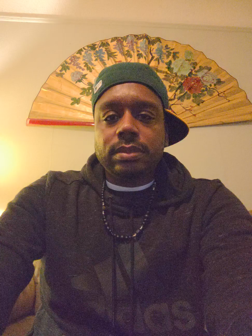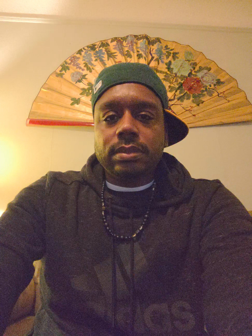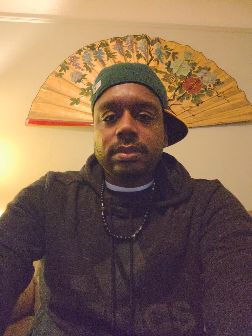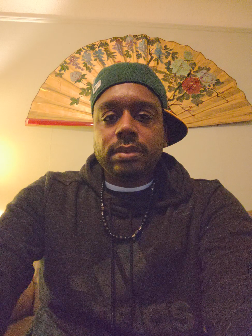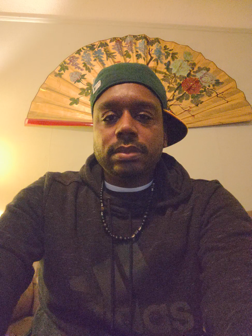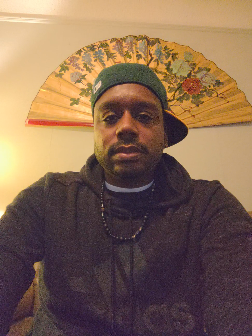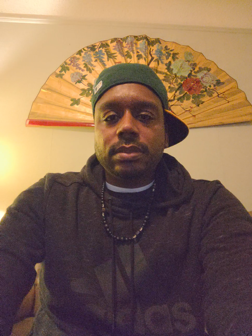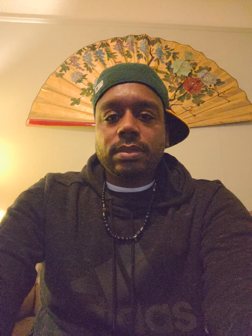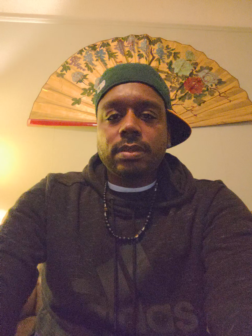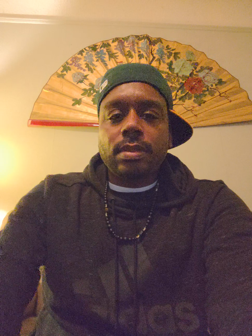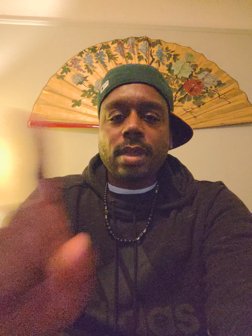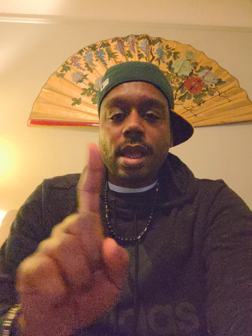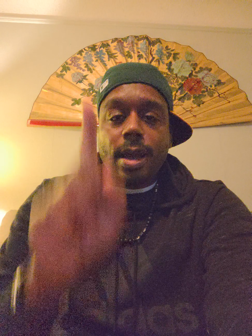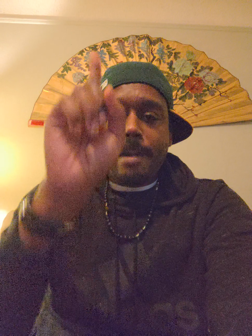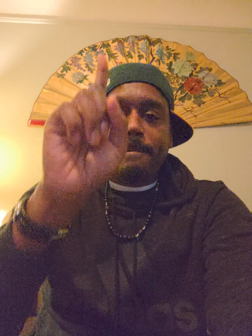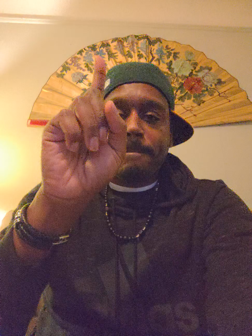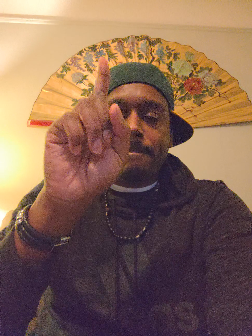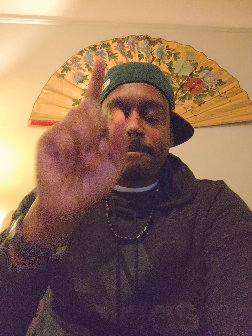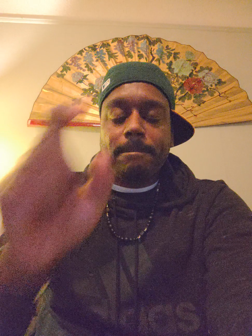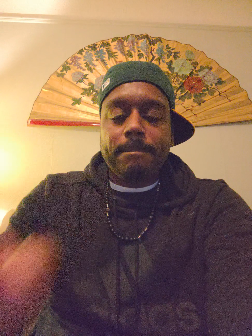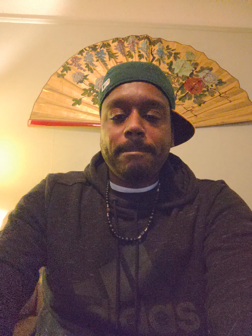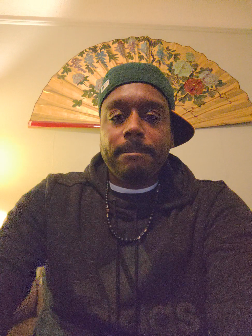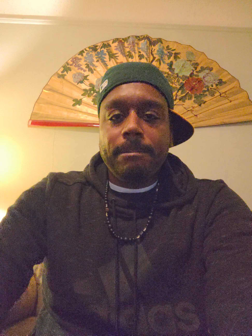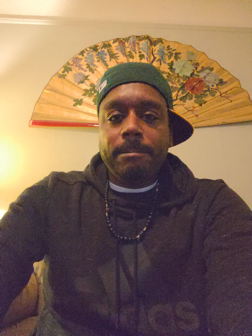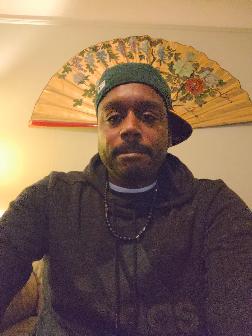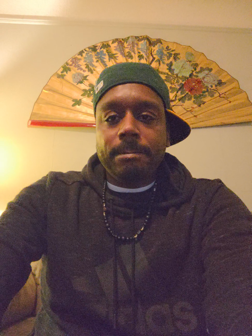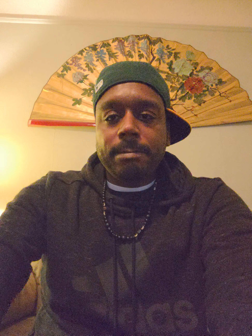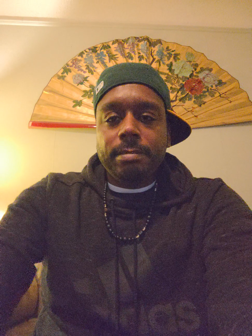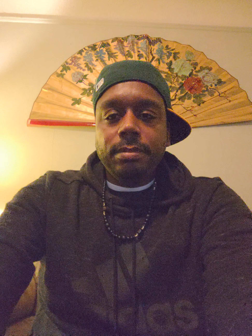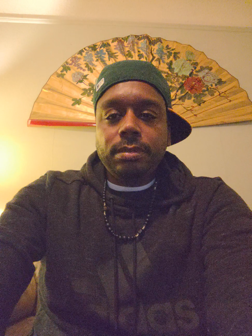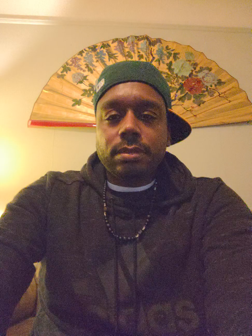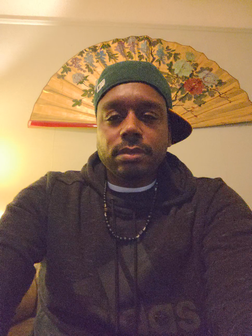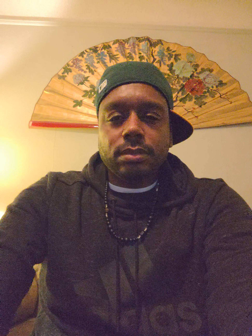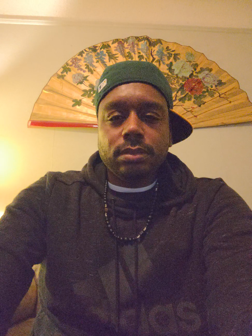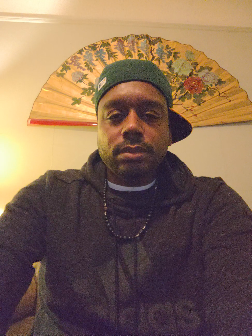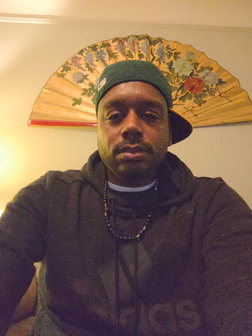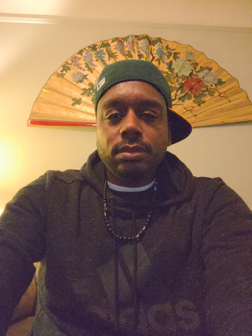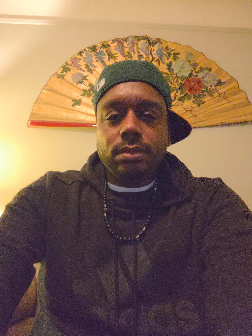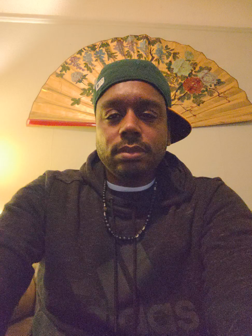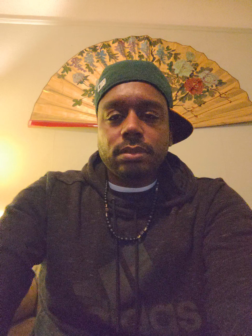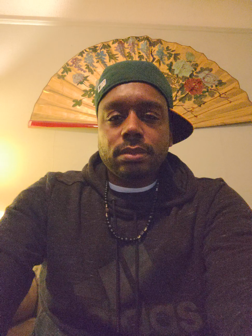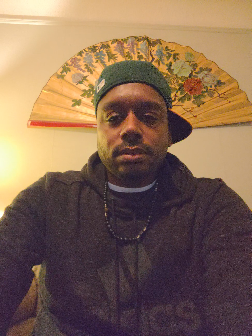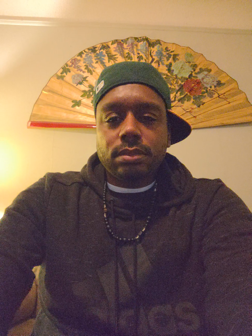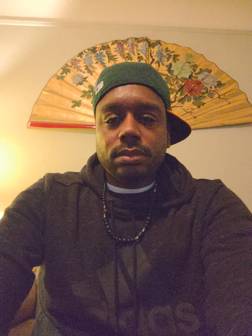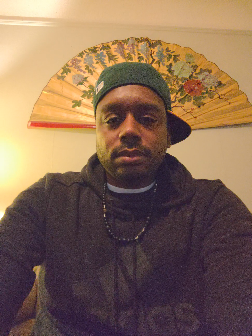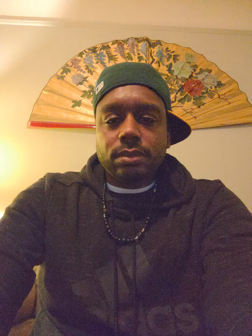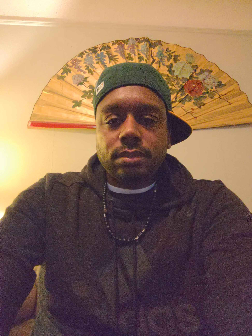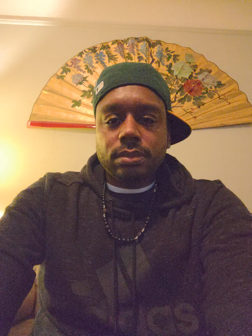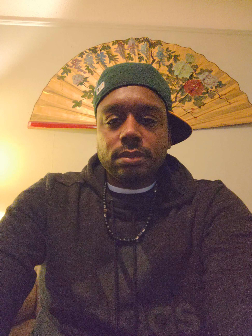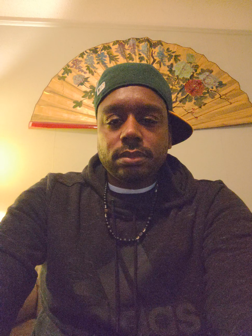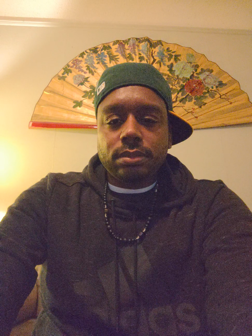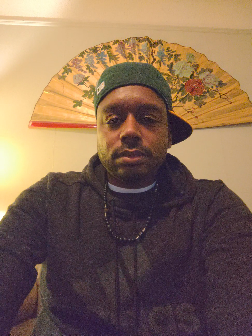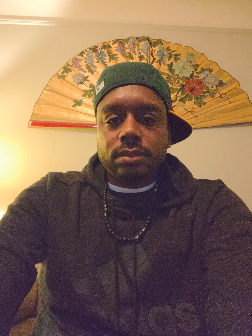up